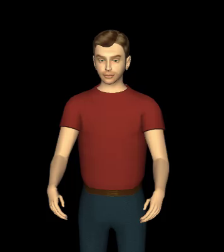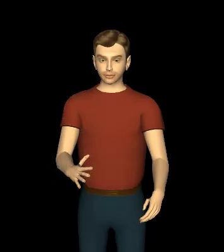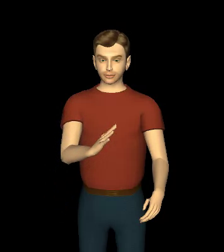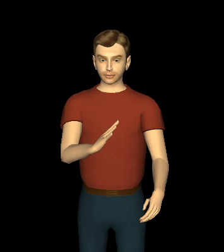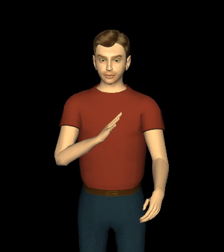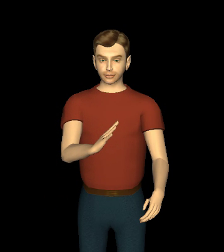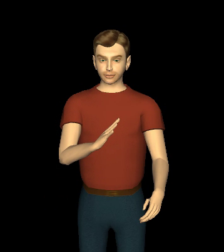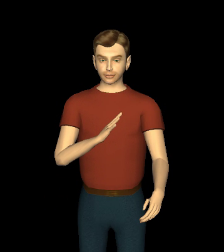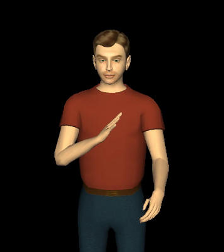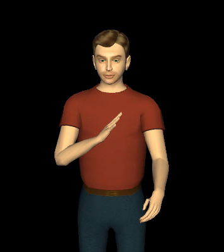يمتلك